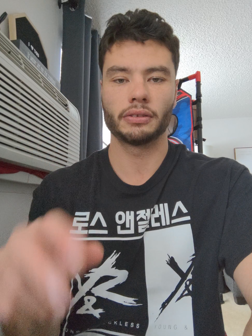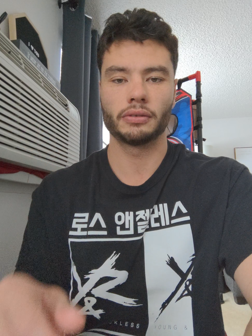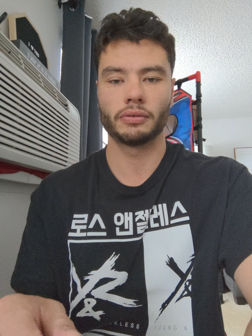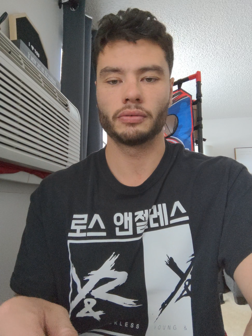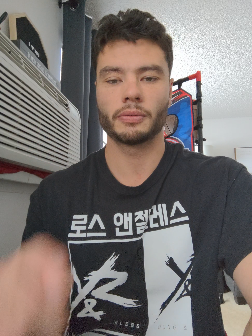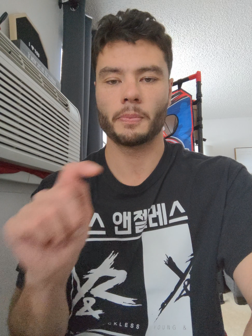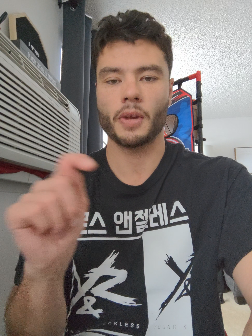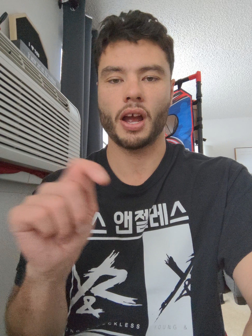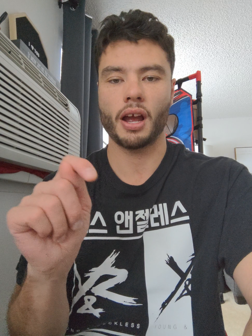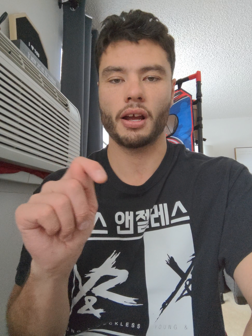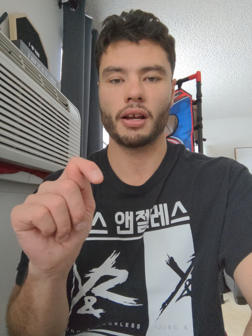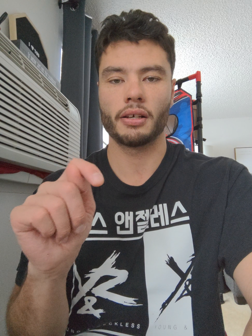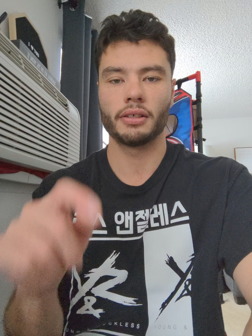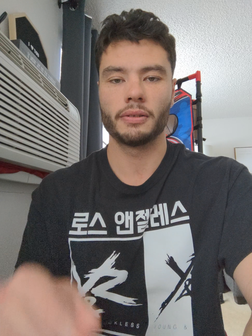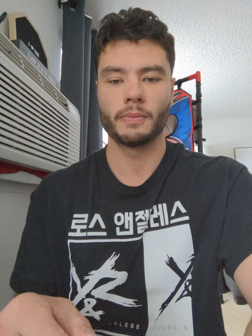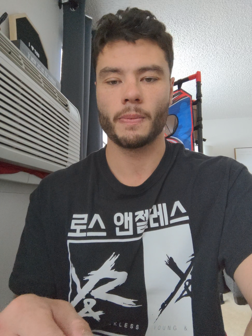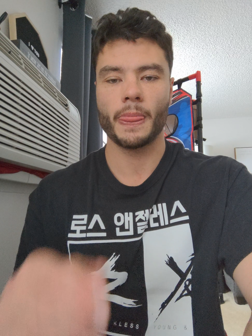potty